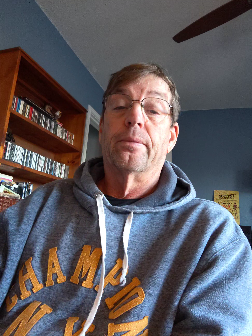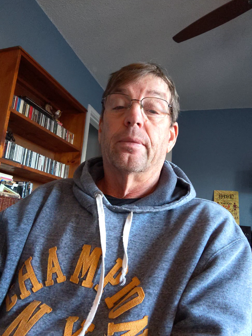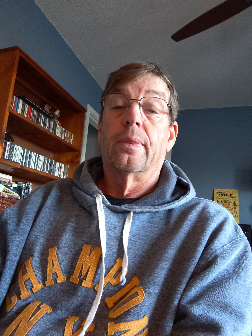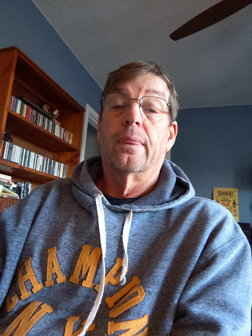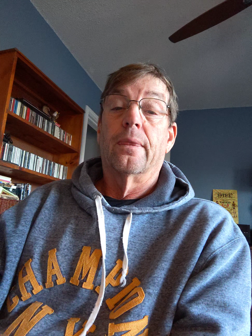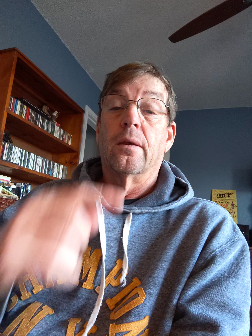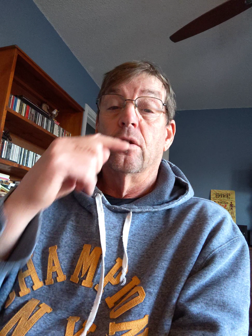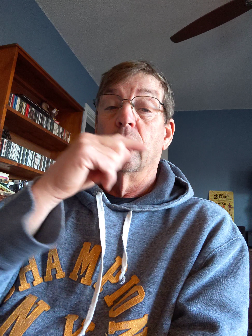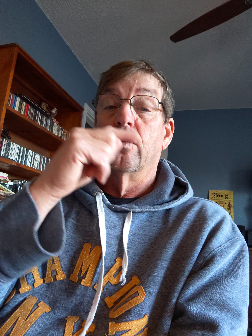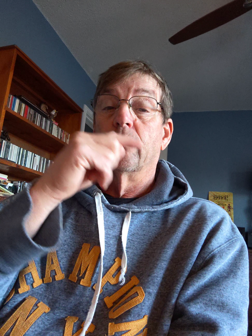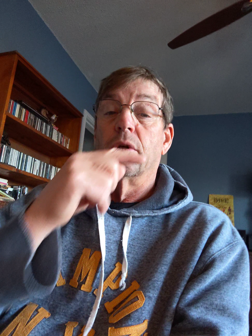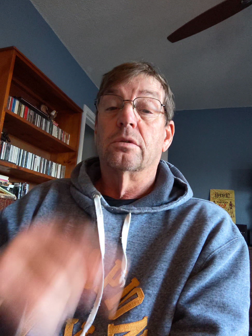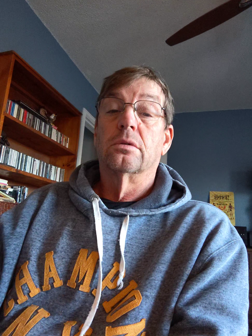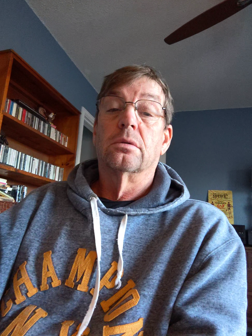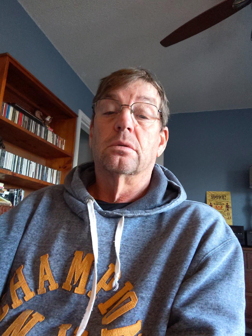toothbrush